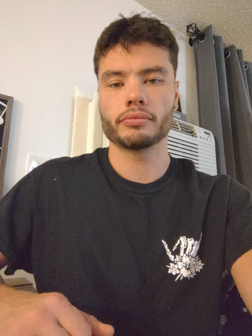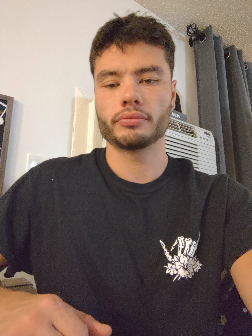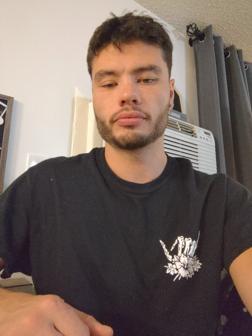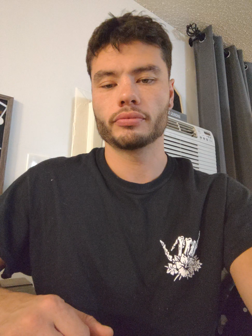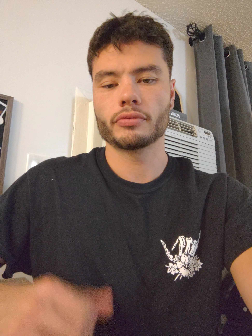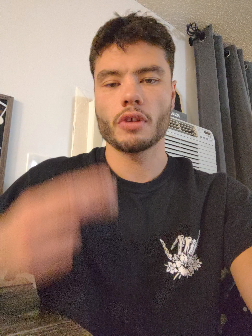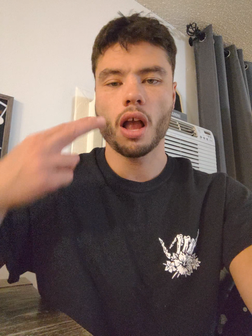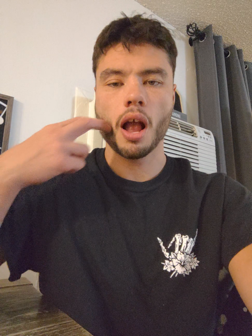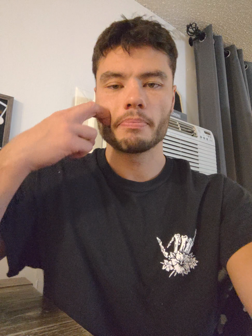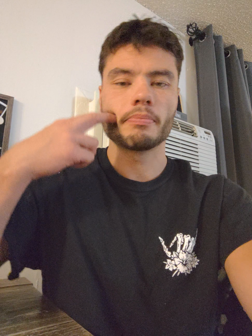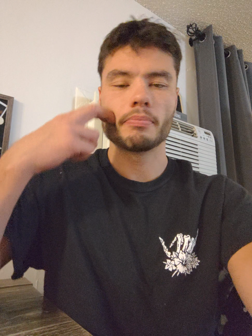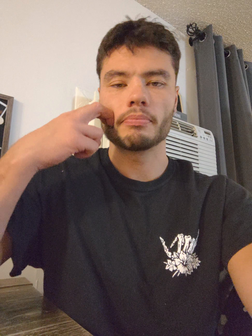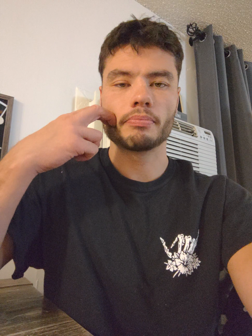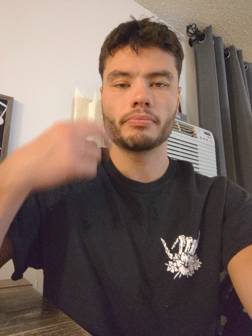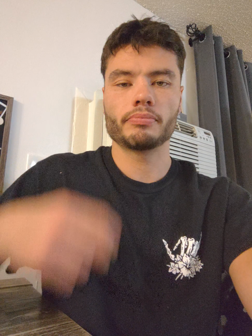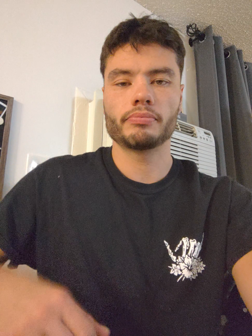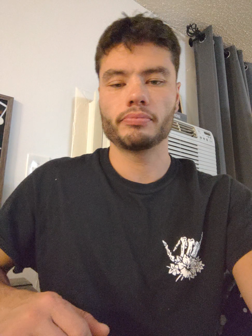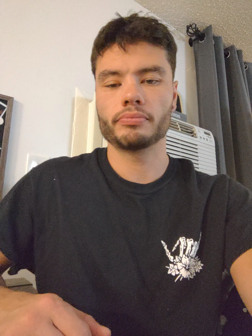gum